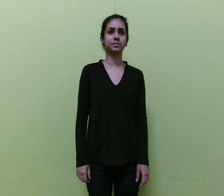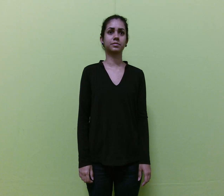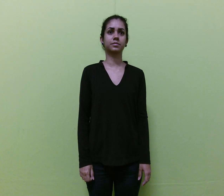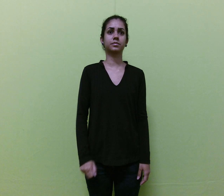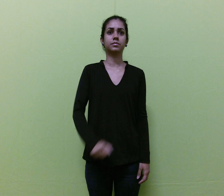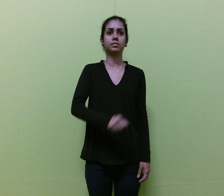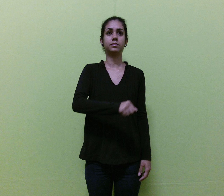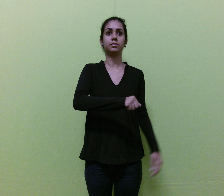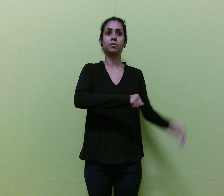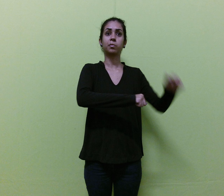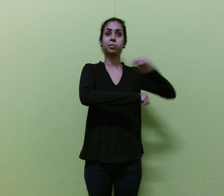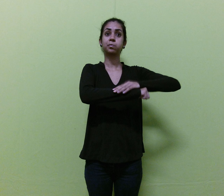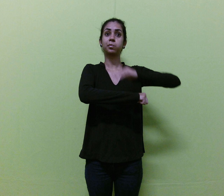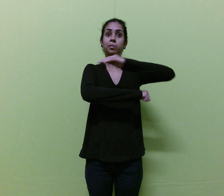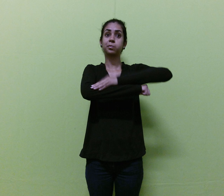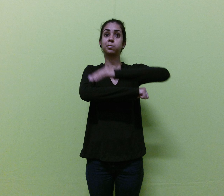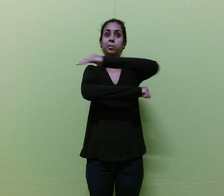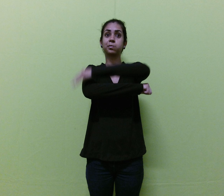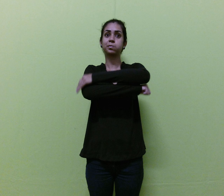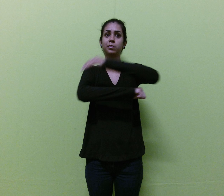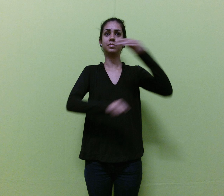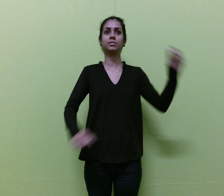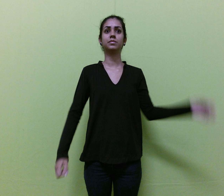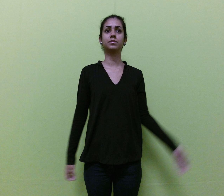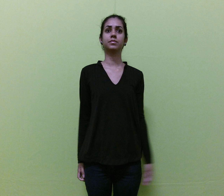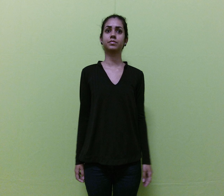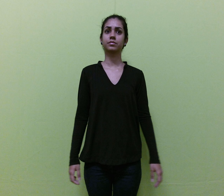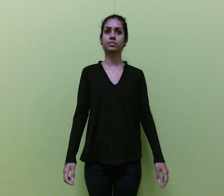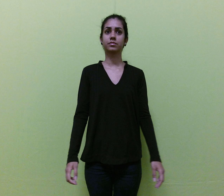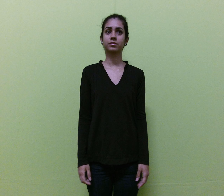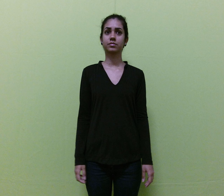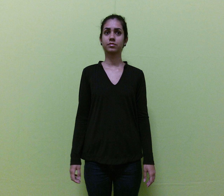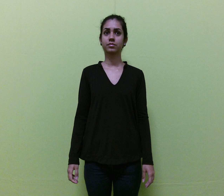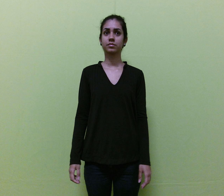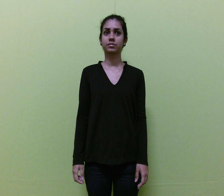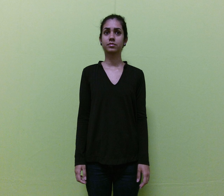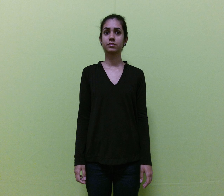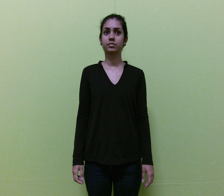sapo